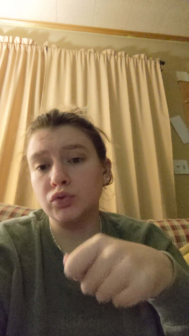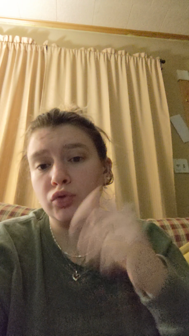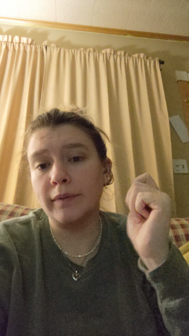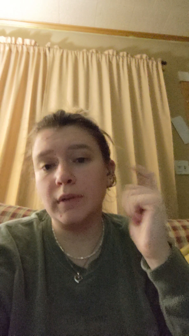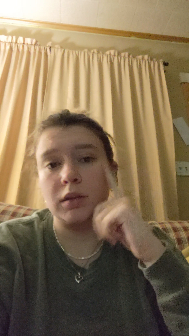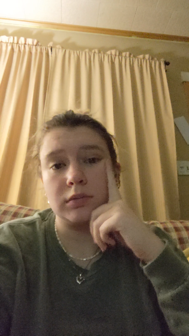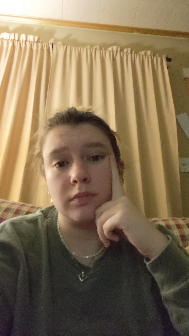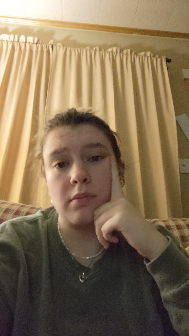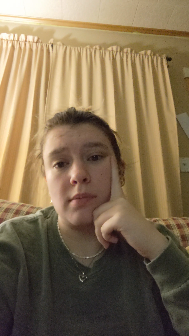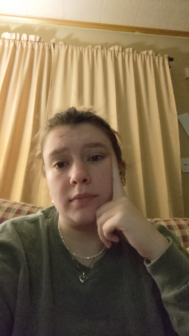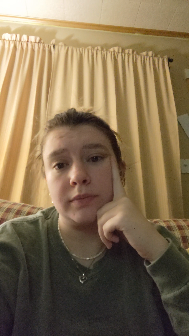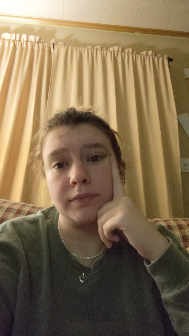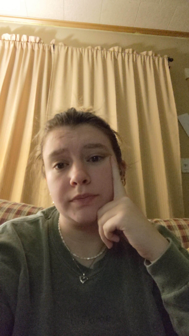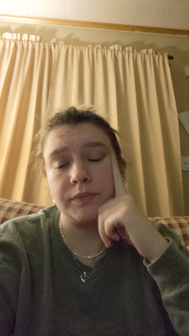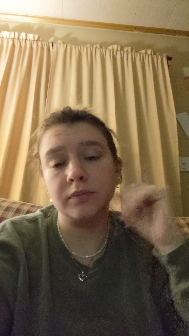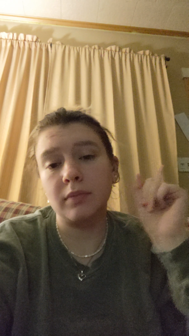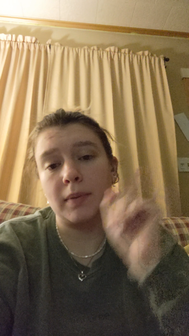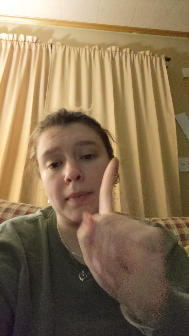bump